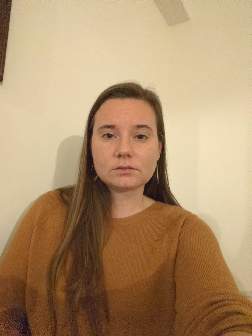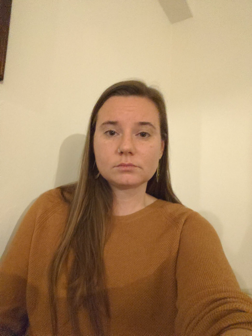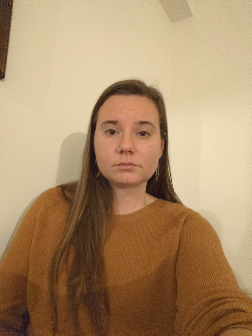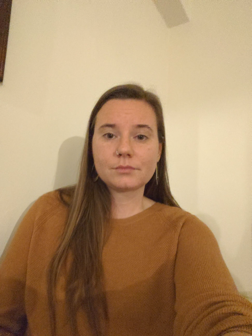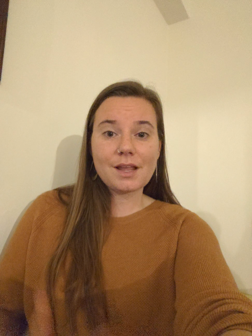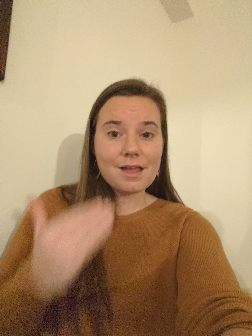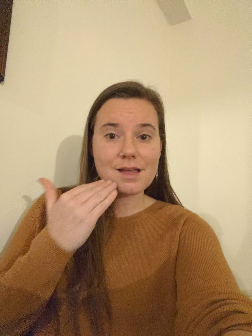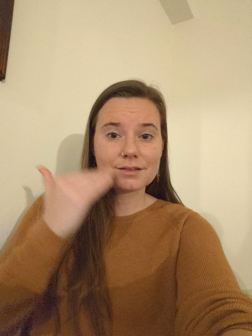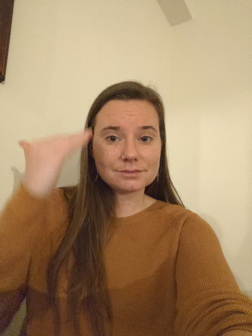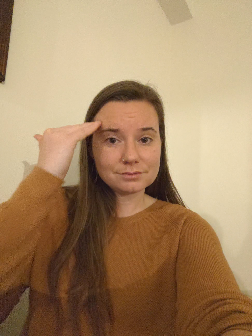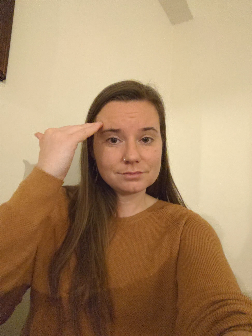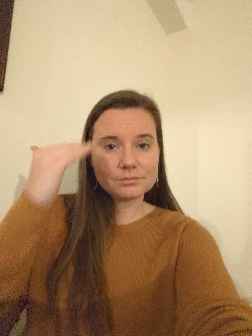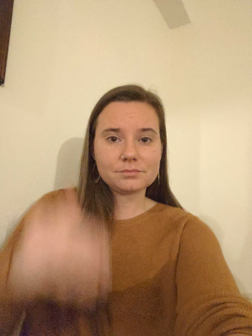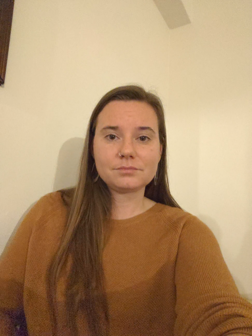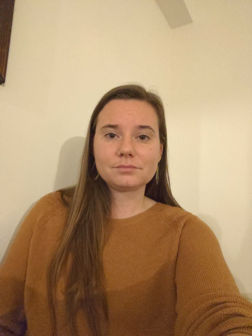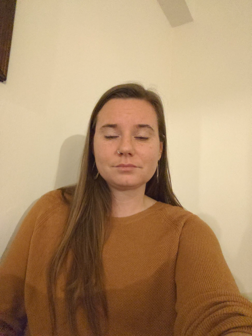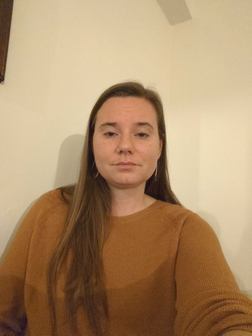head